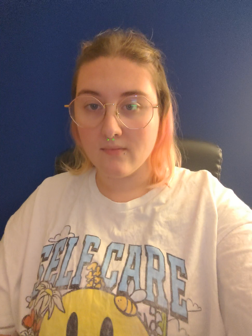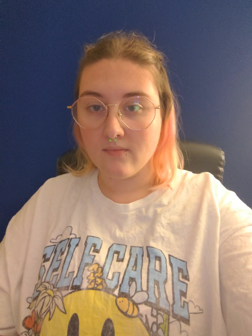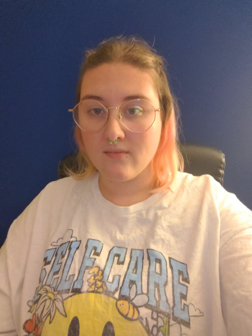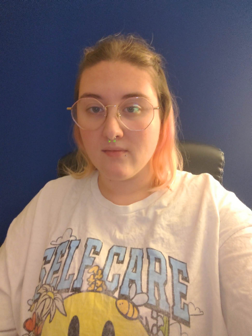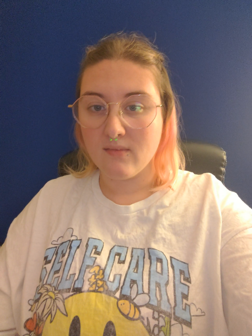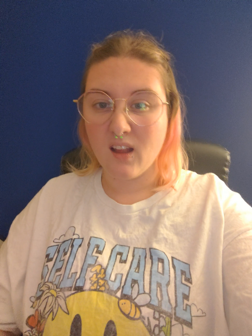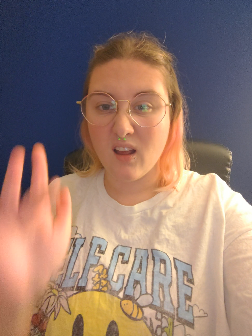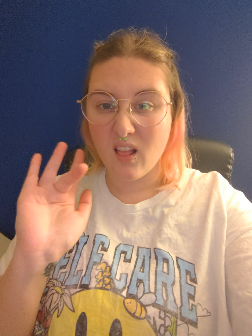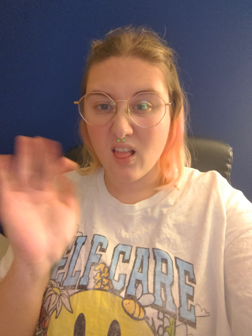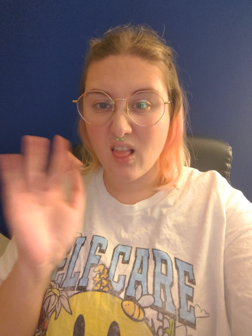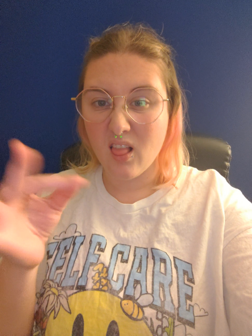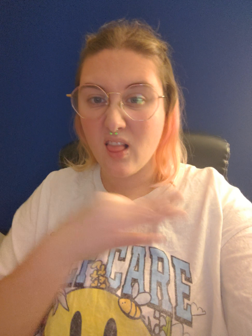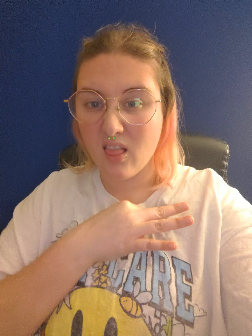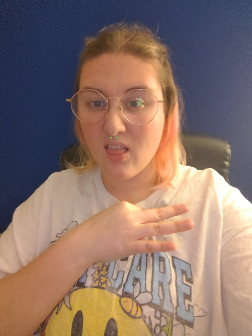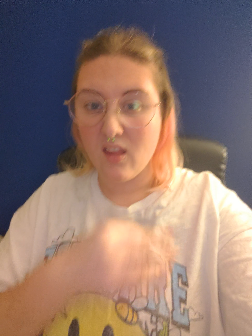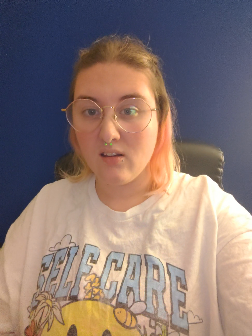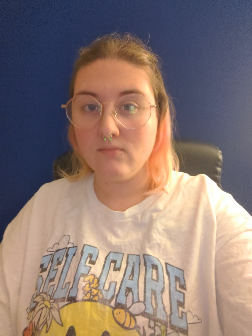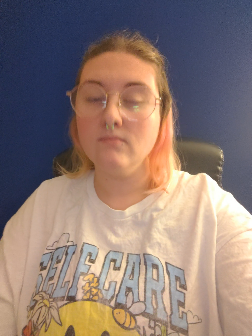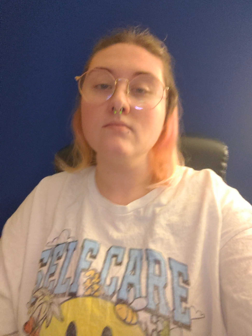yucky